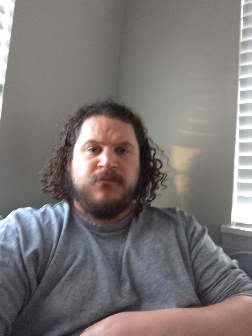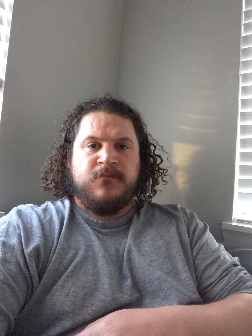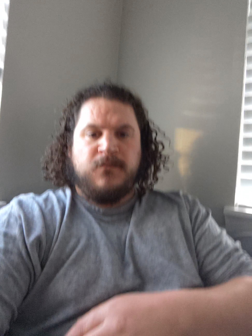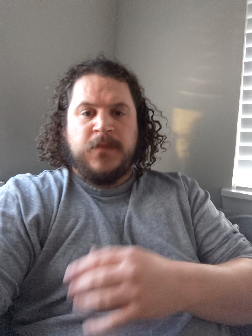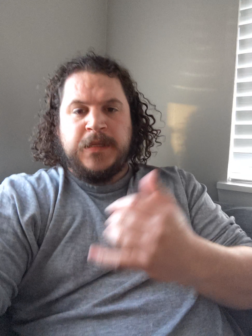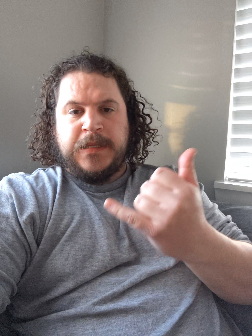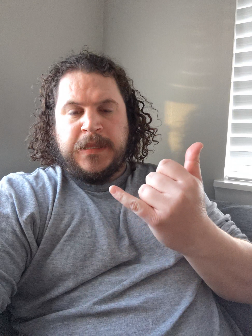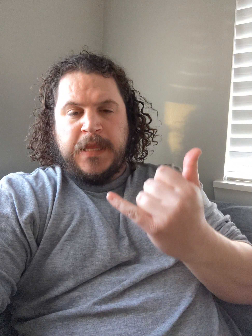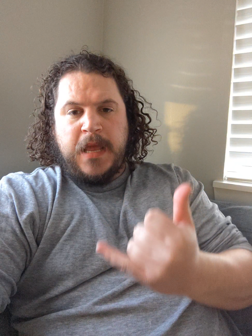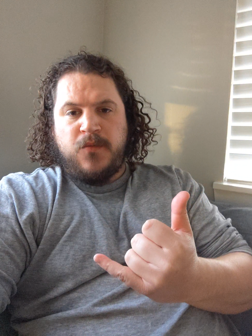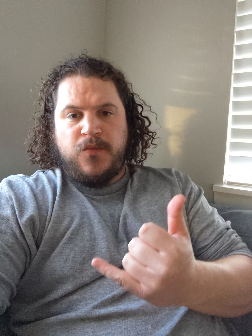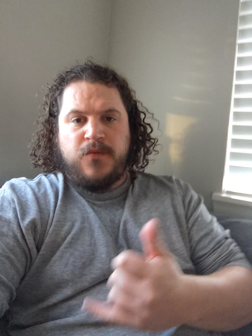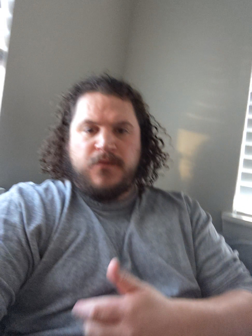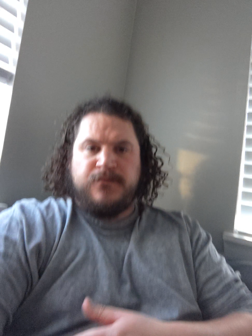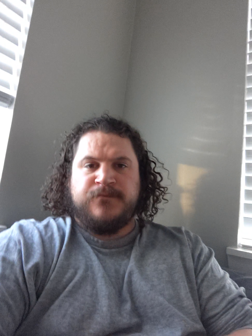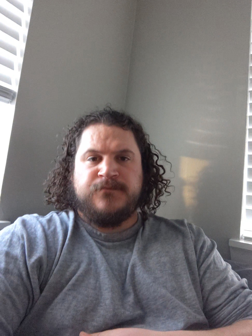now